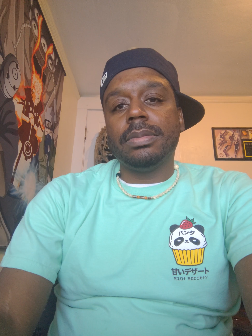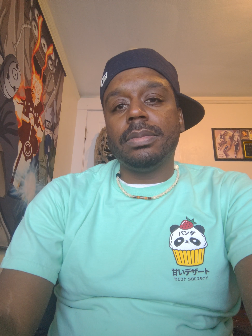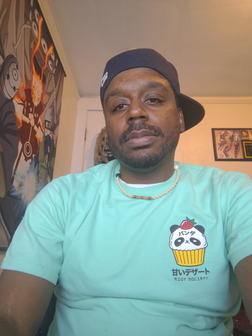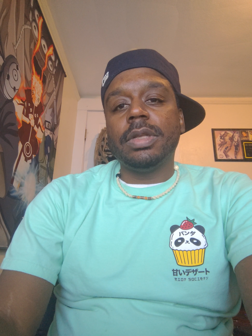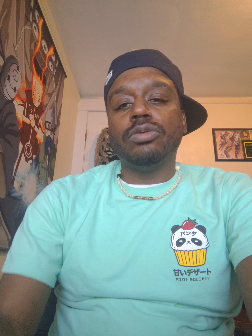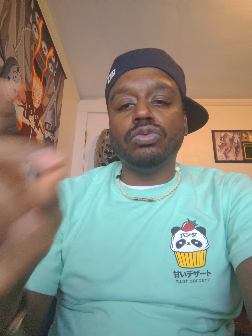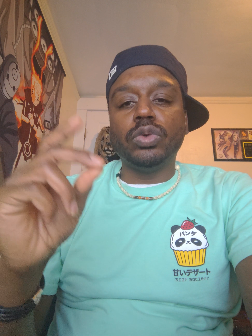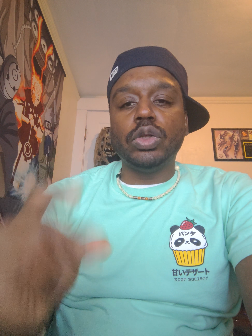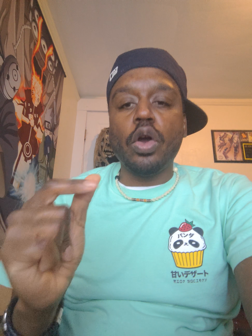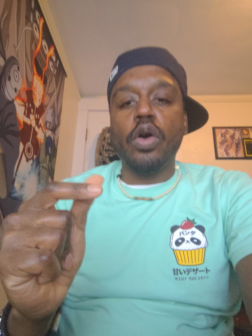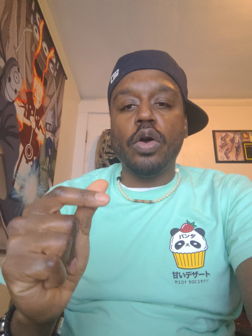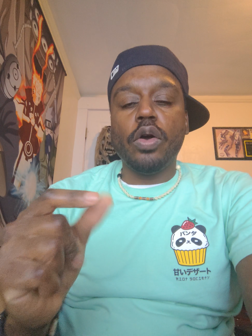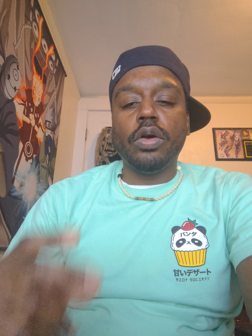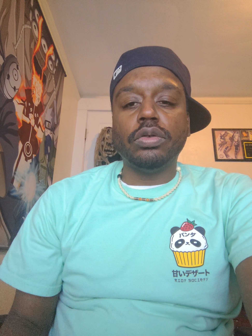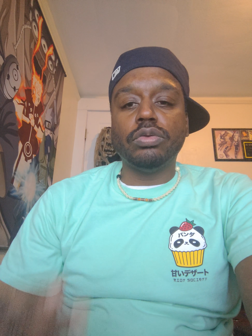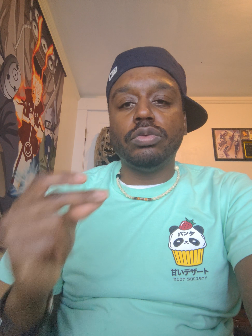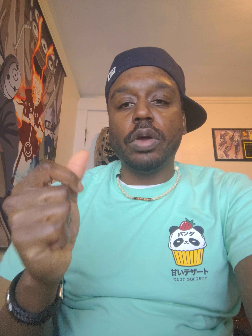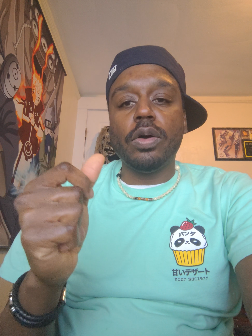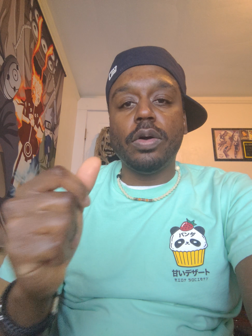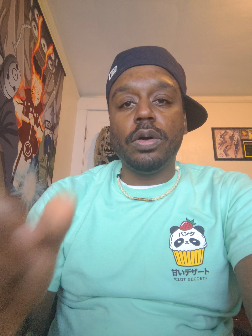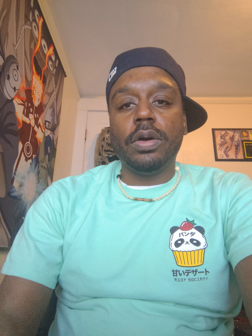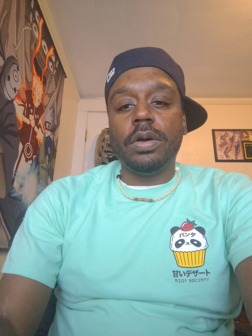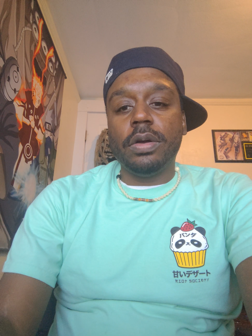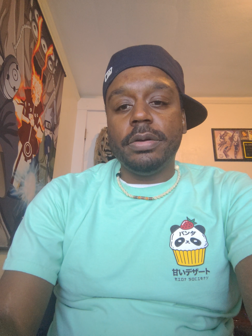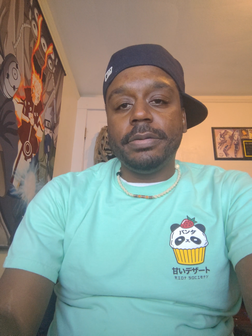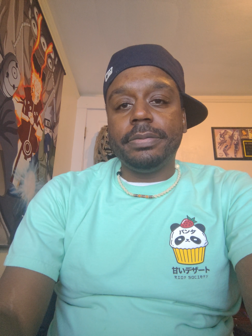dog